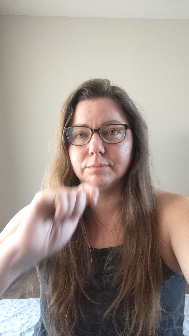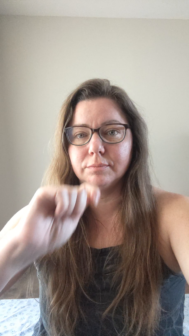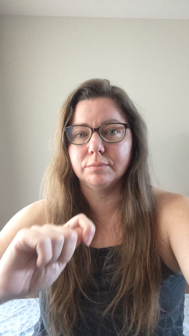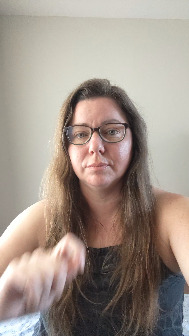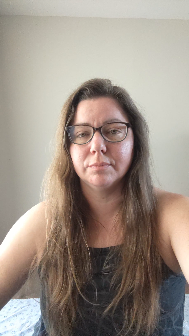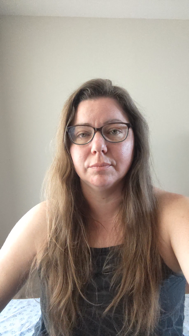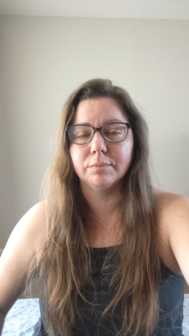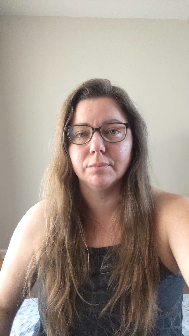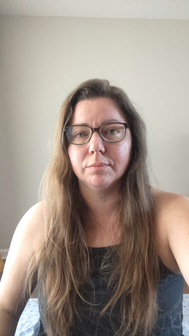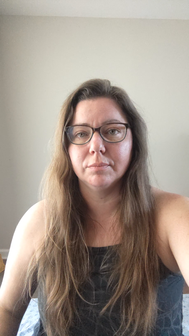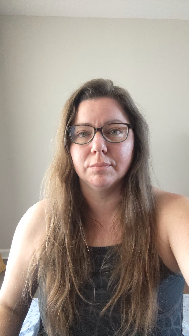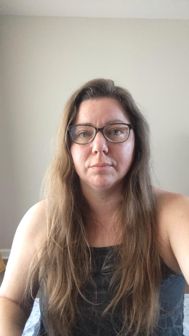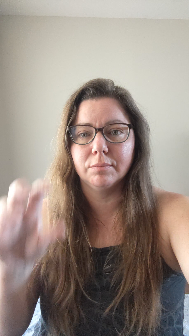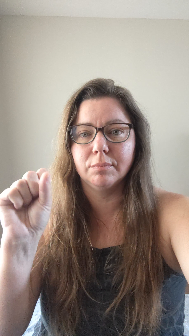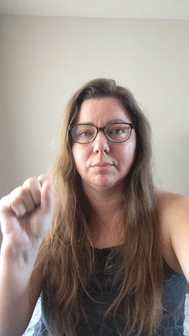catch